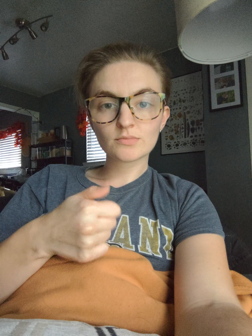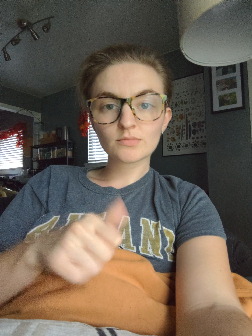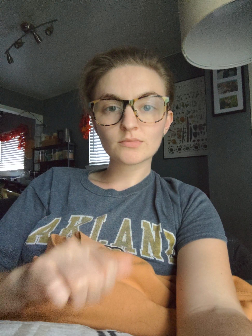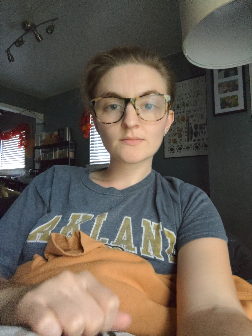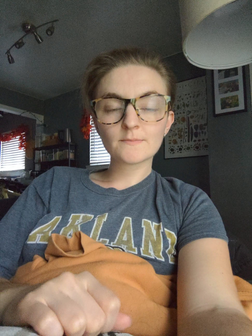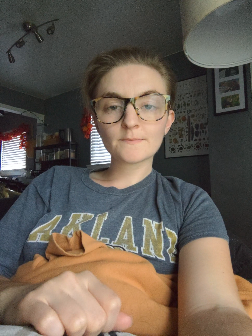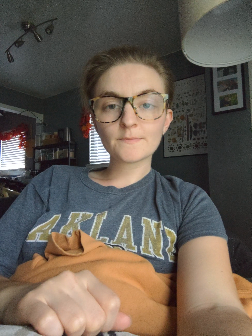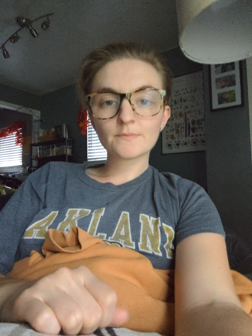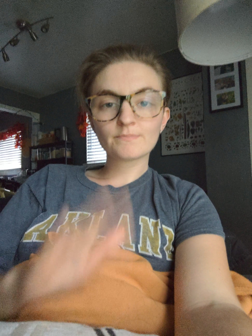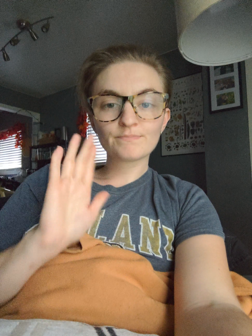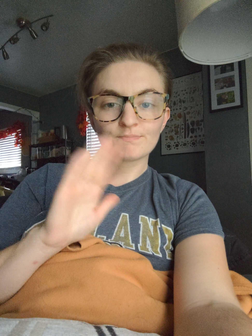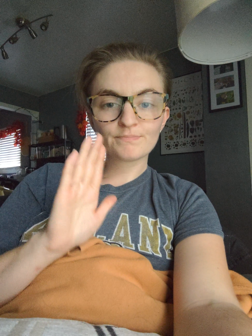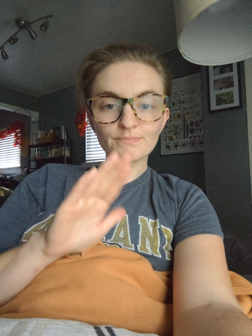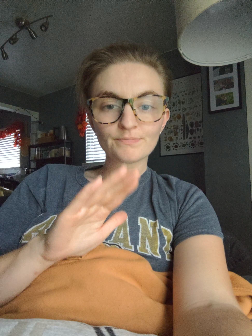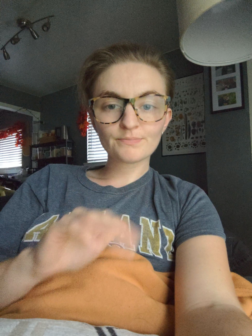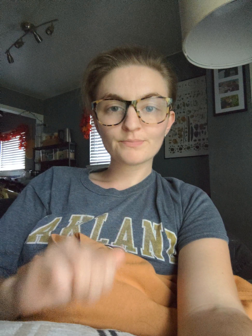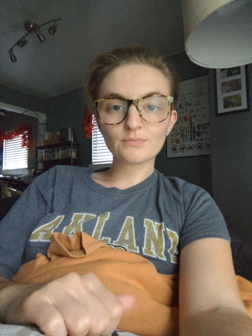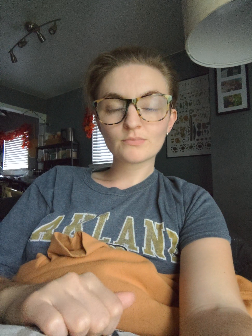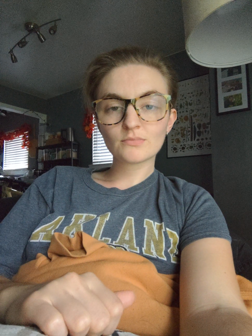clap